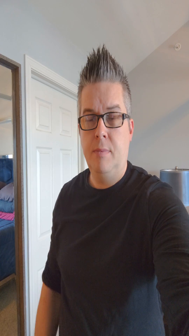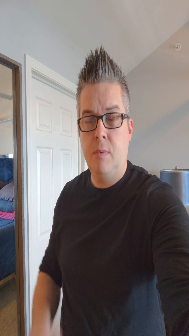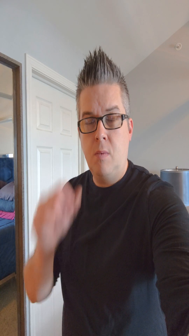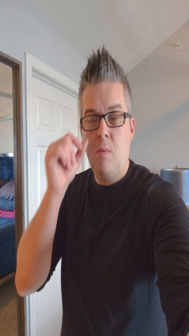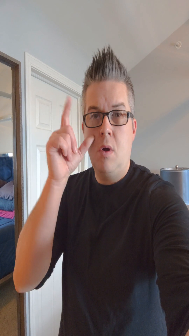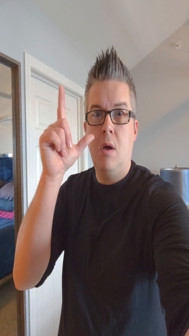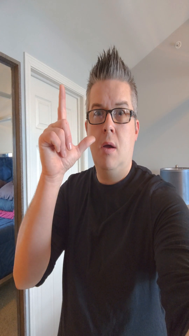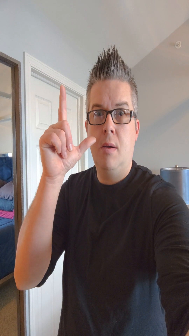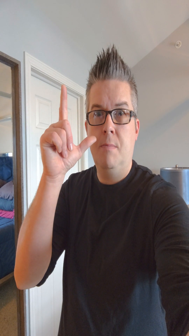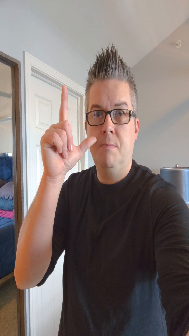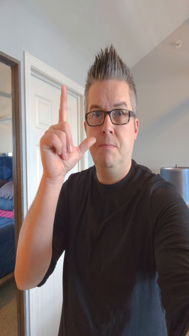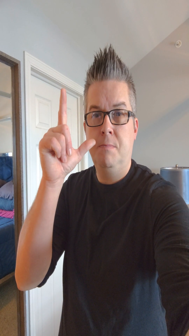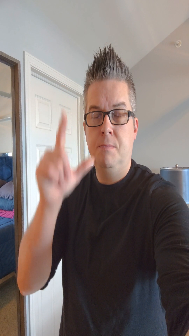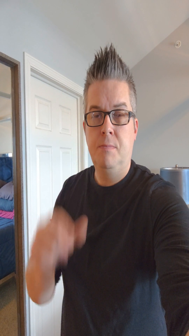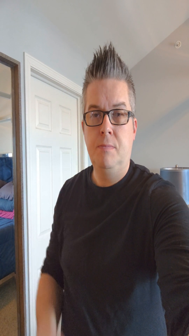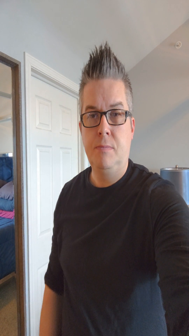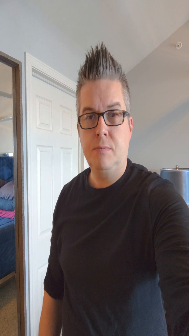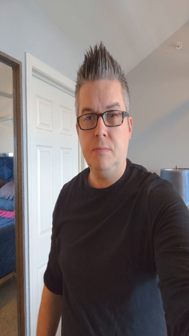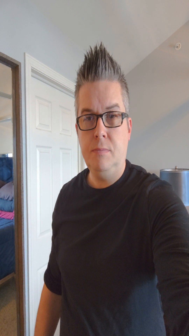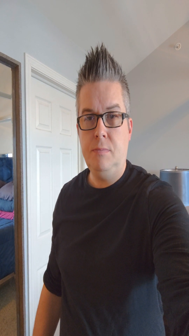wake